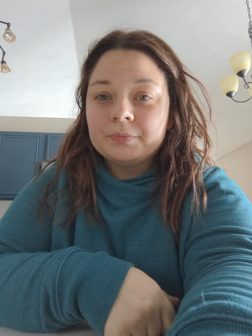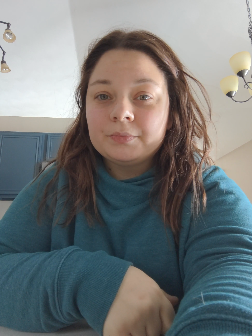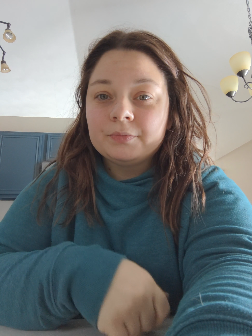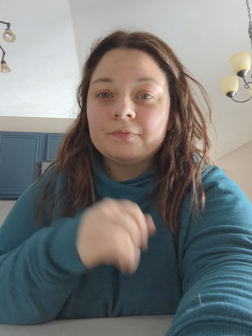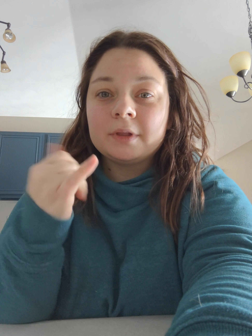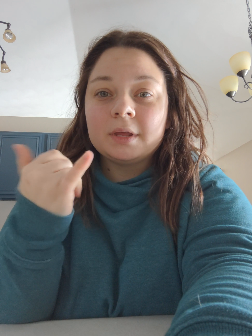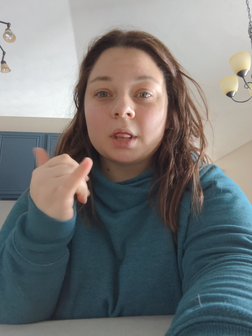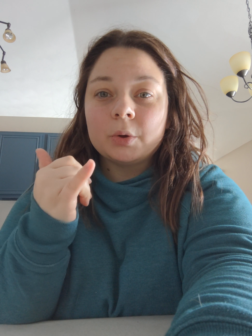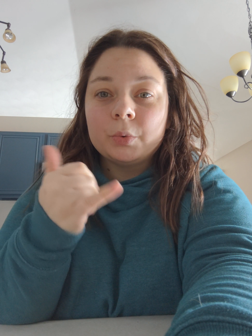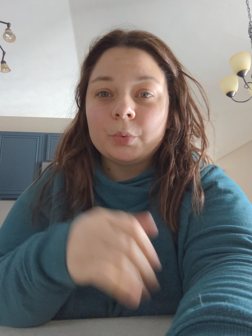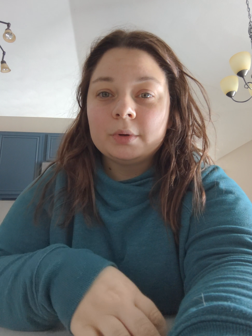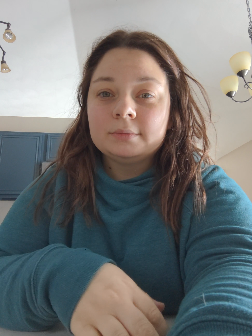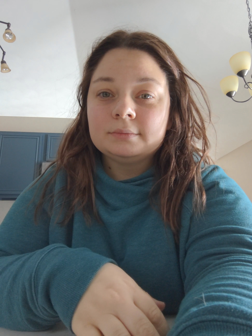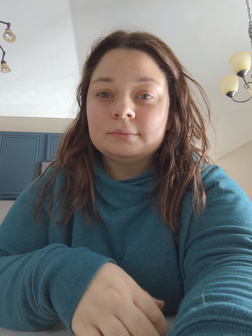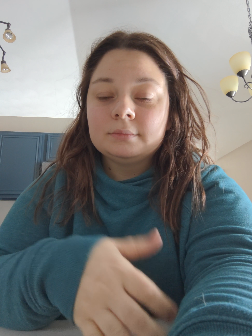yellow